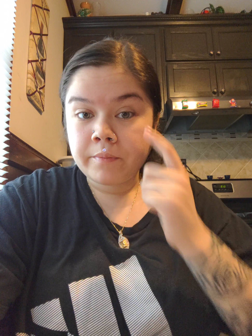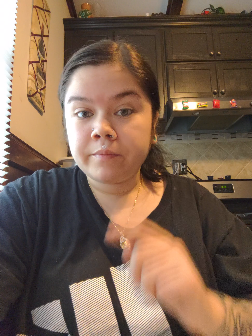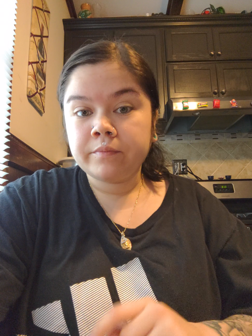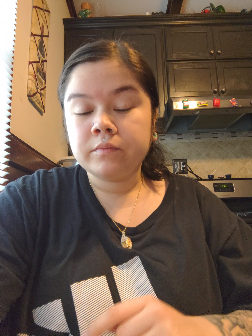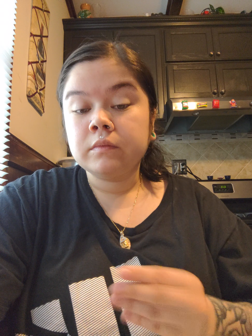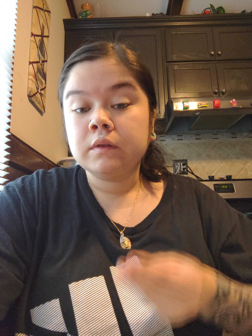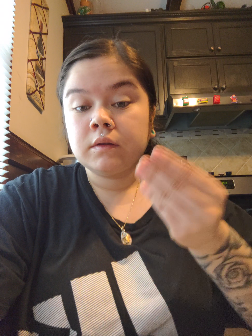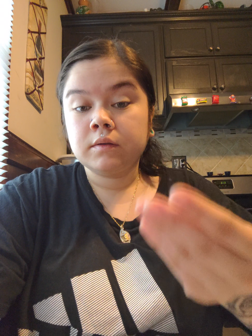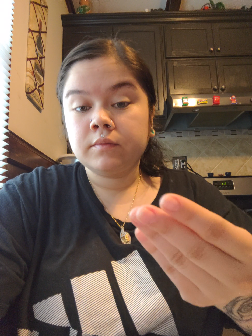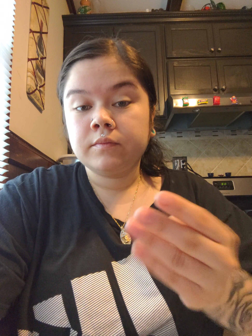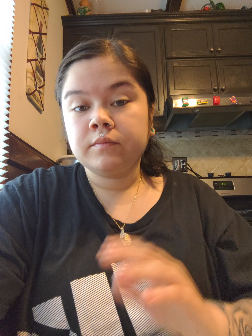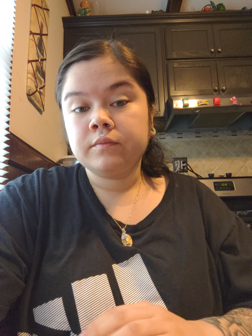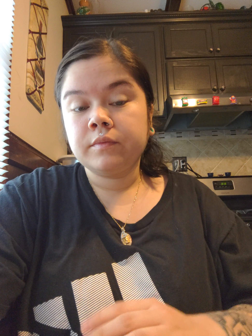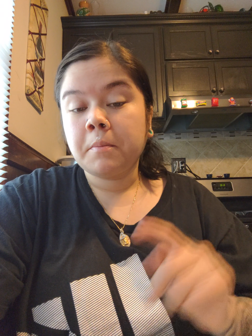give